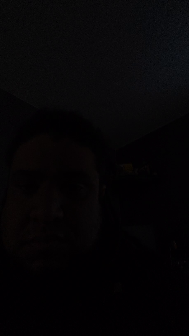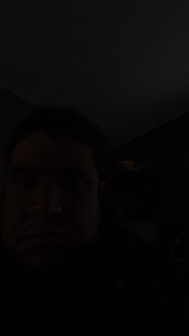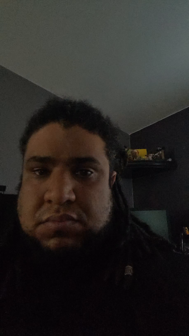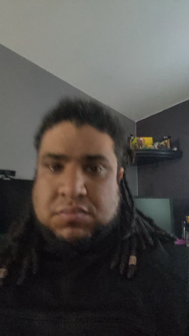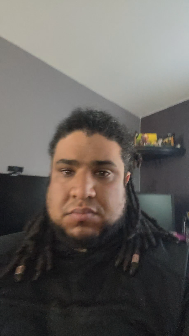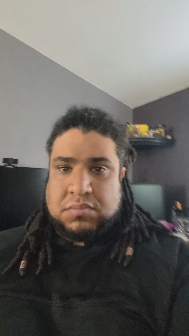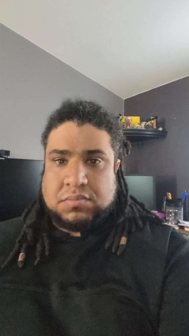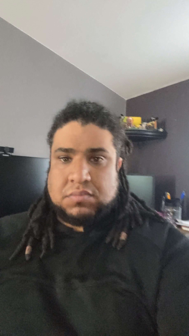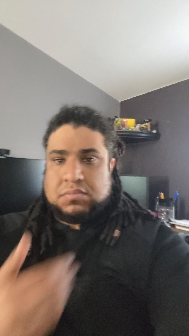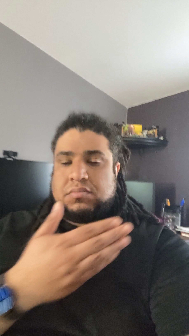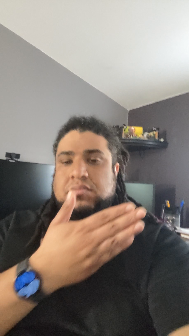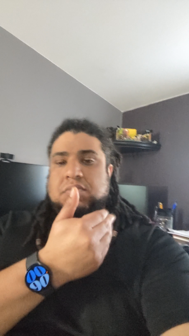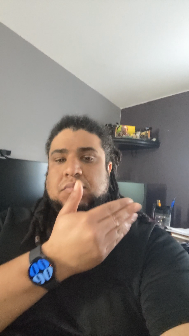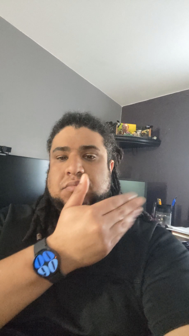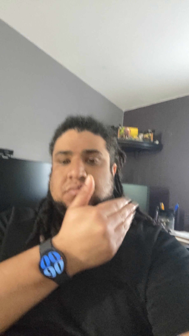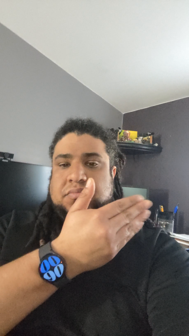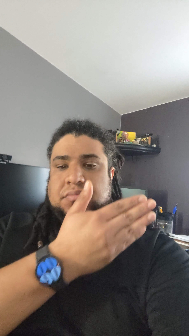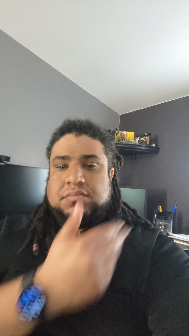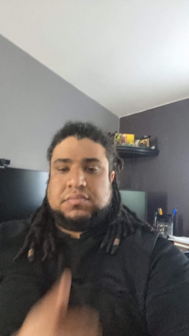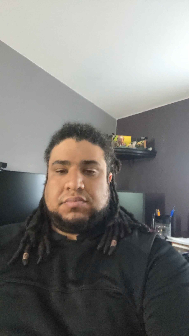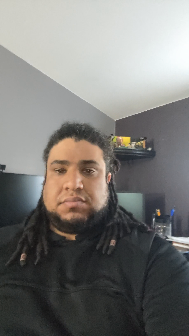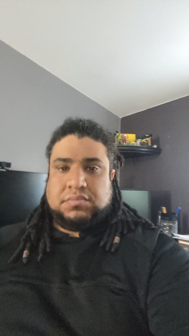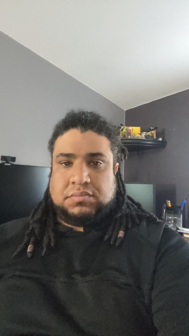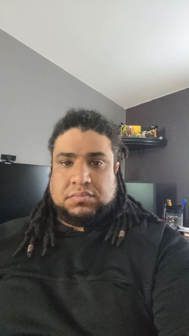butterfly